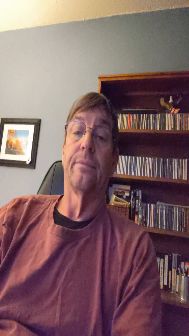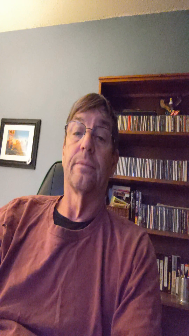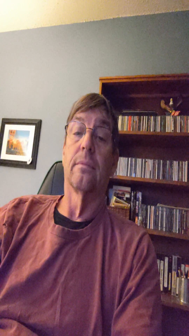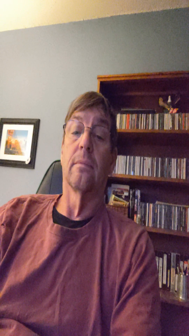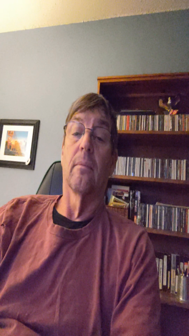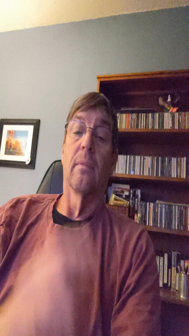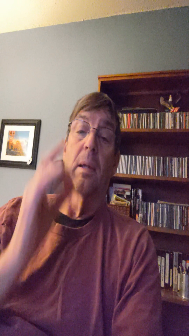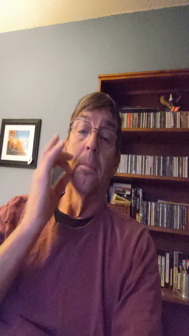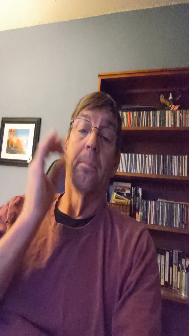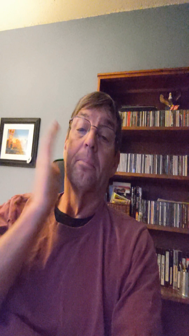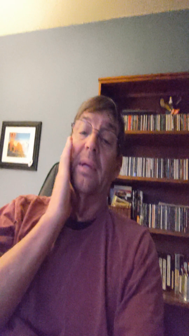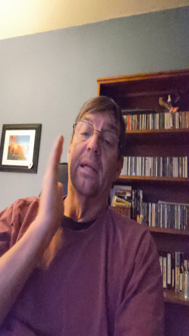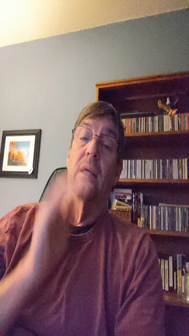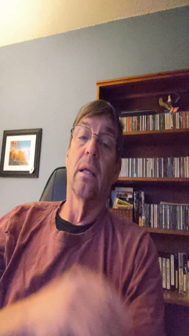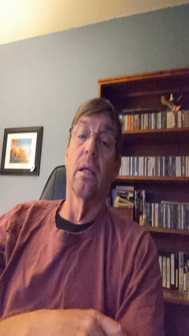bee